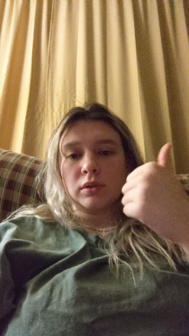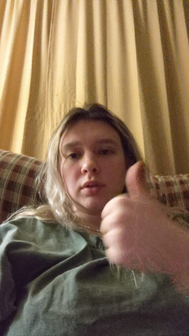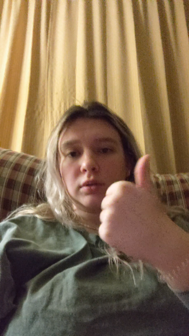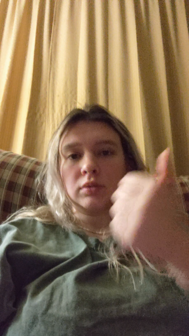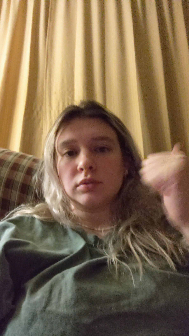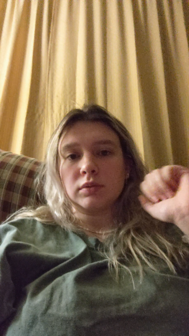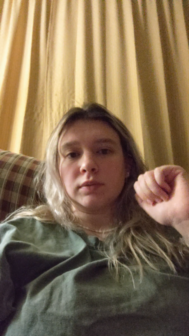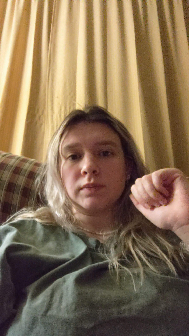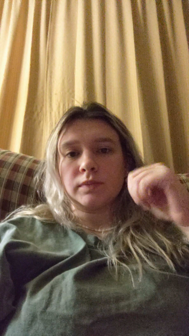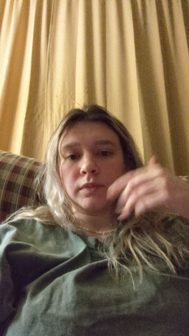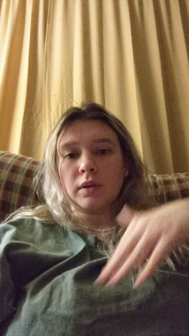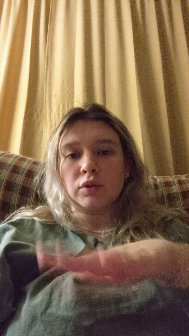enter